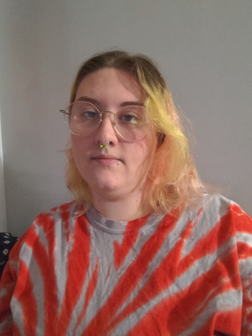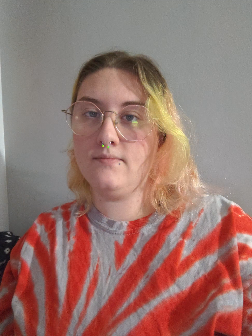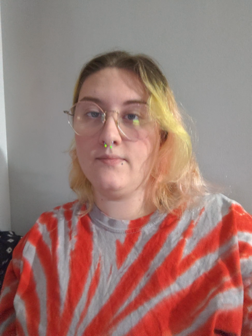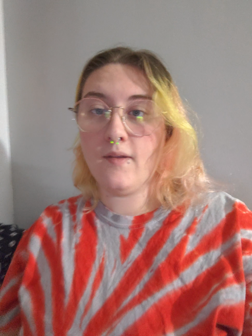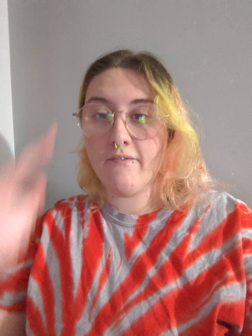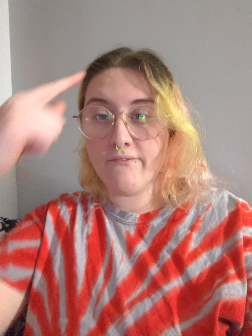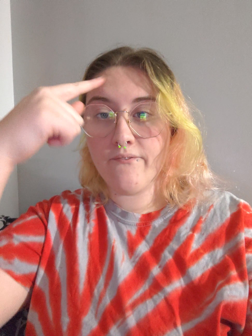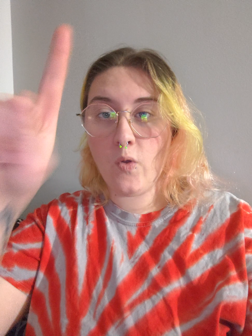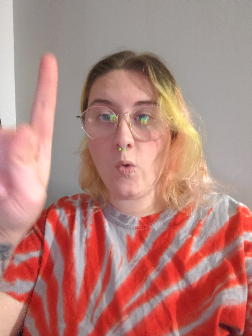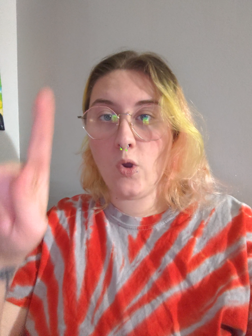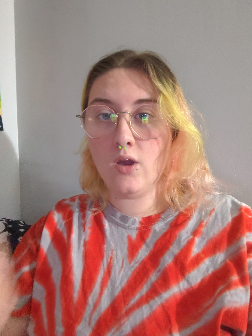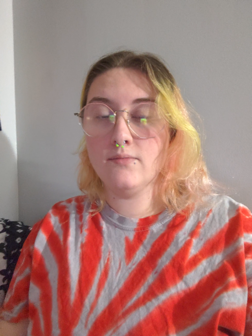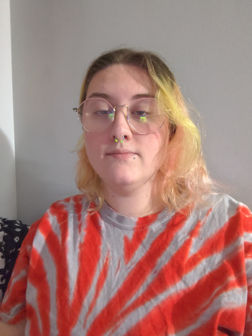for